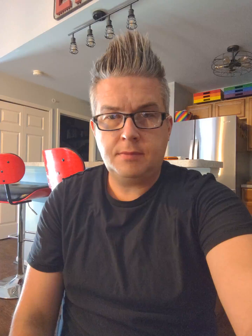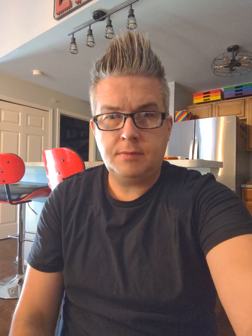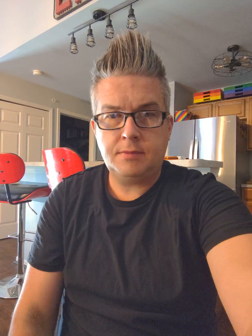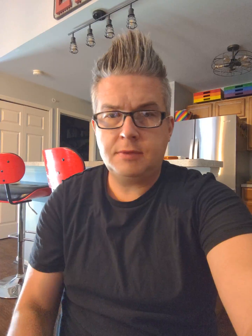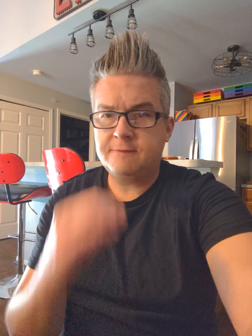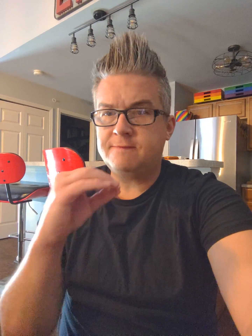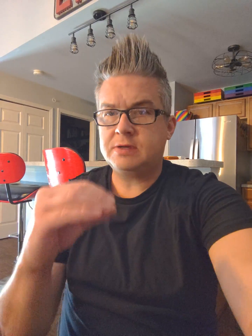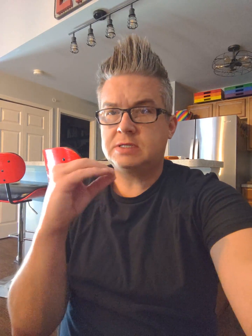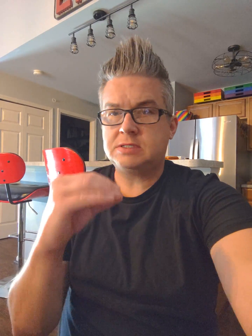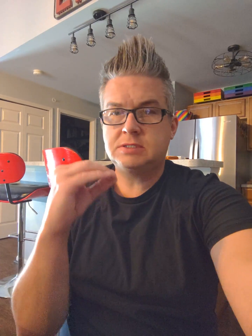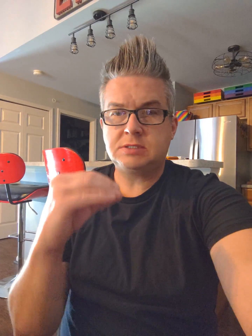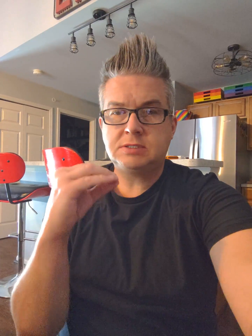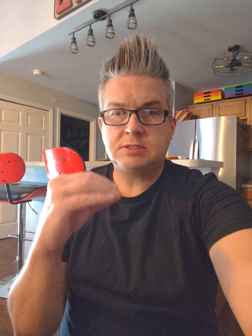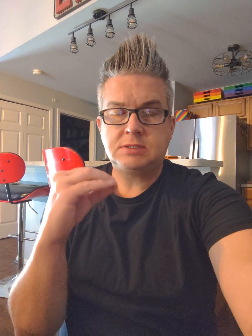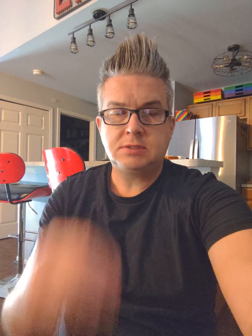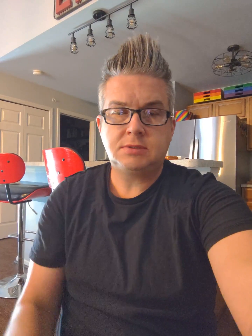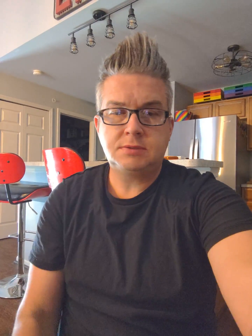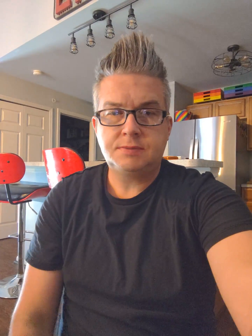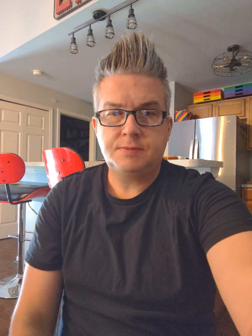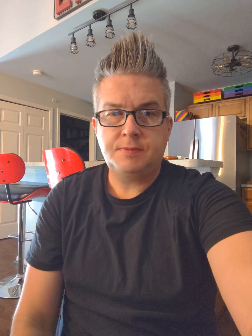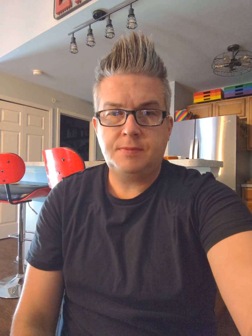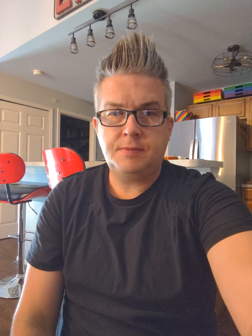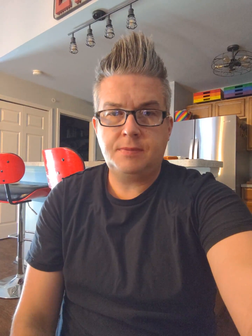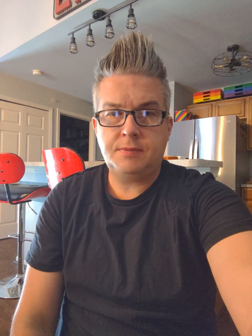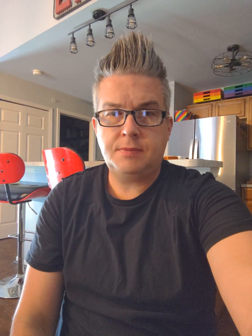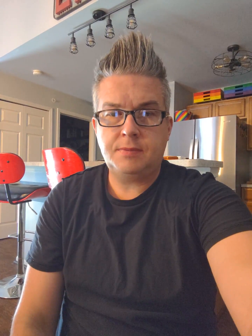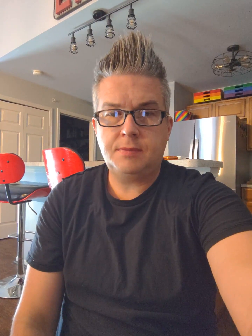fix